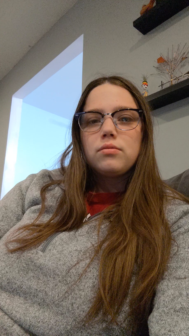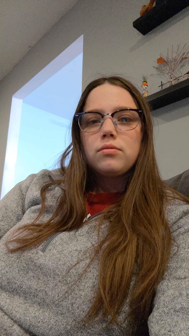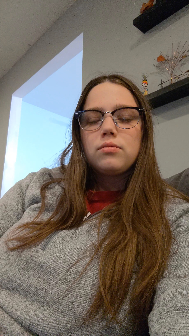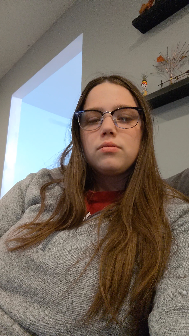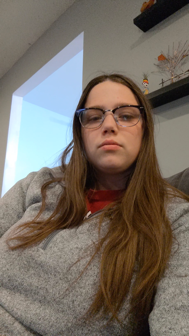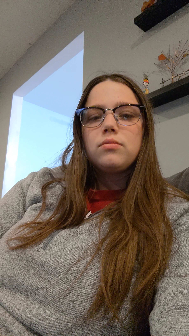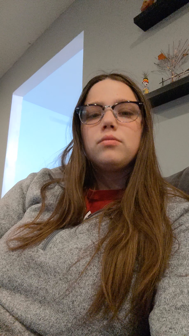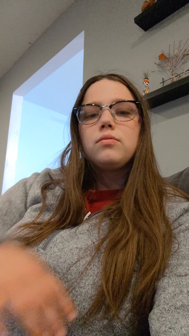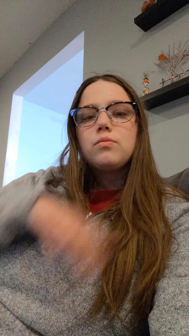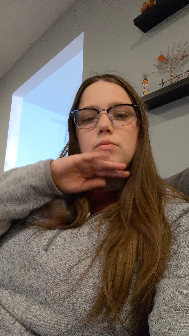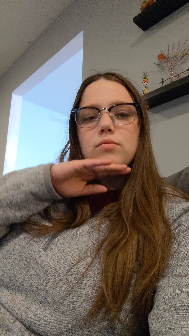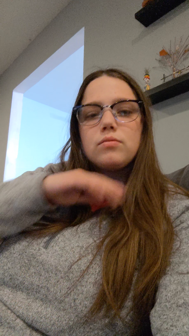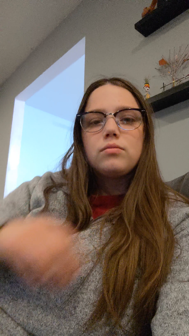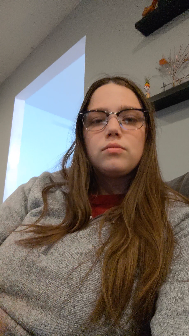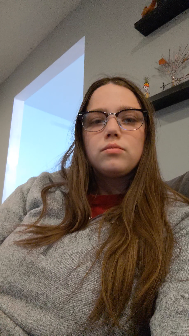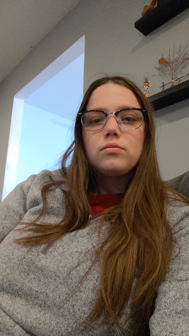full